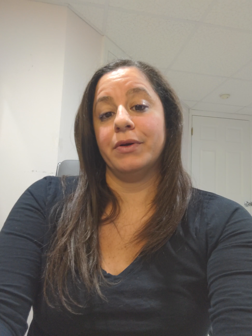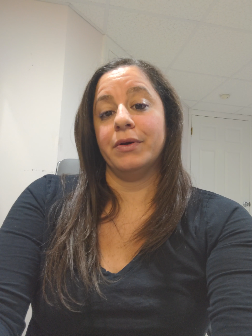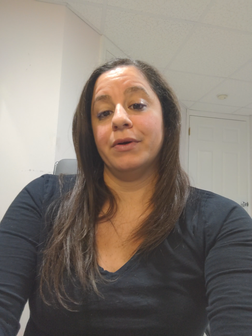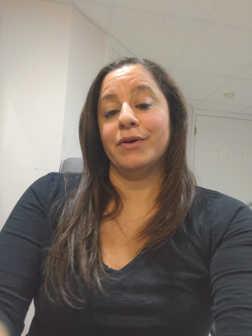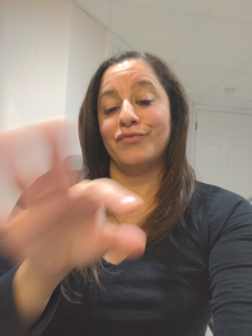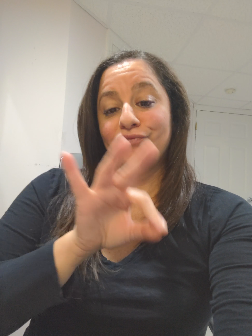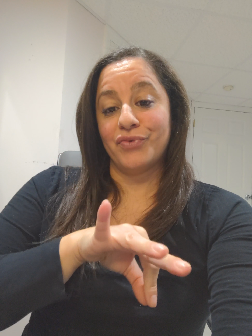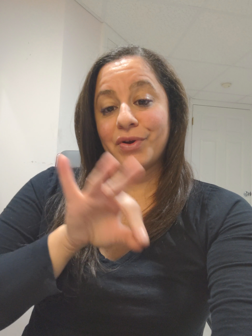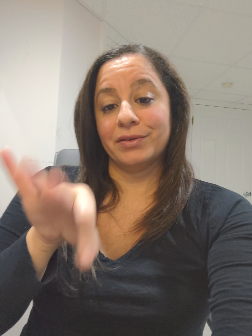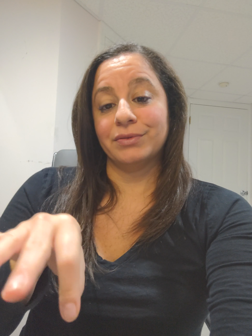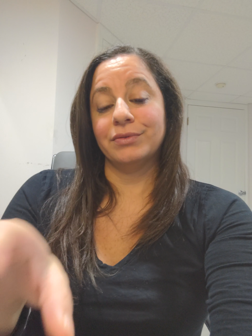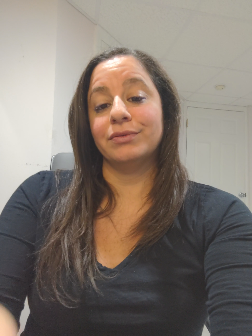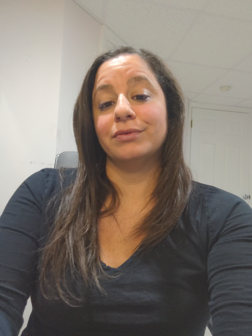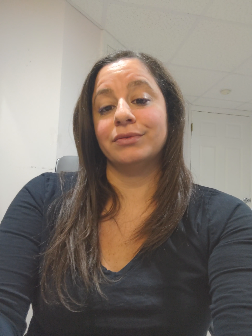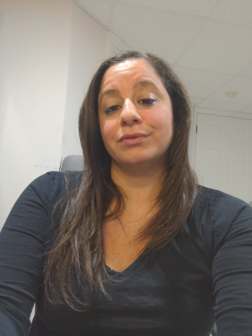french fries